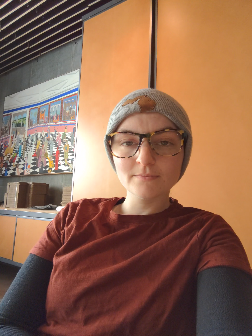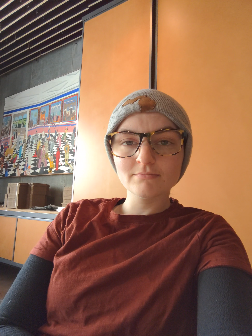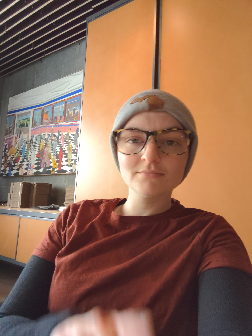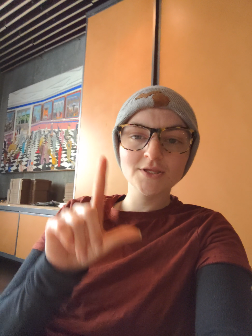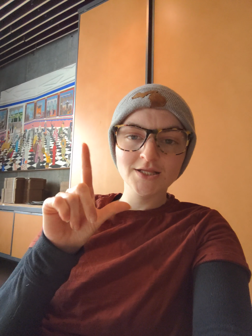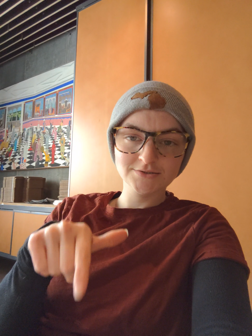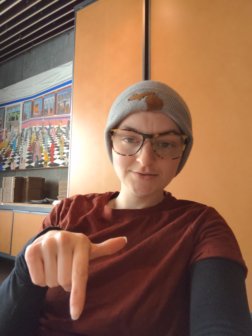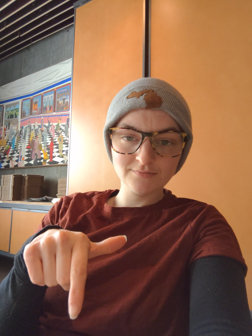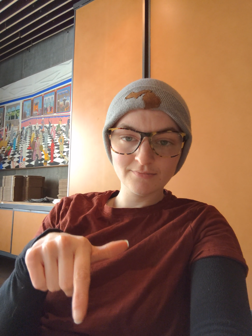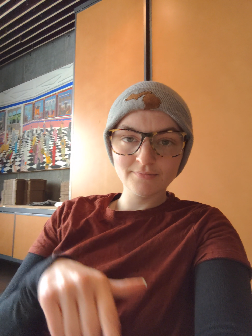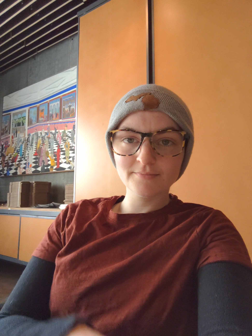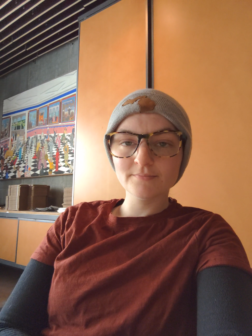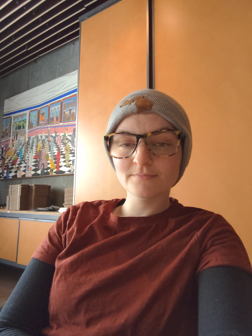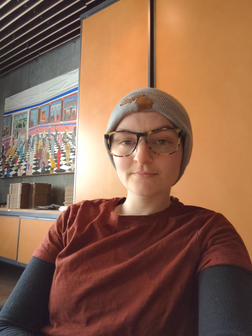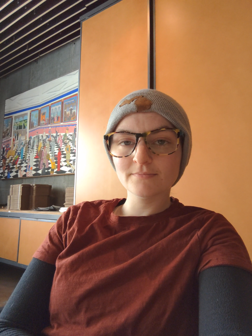later